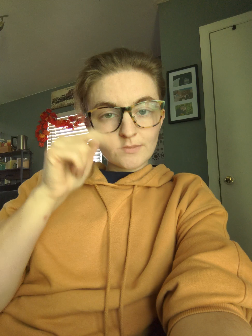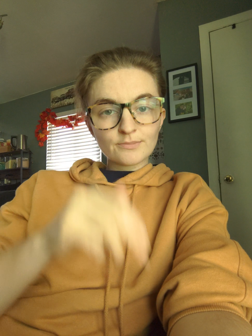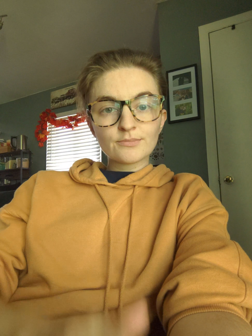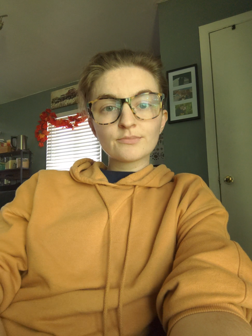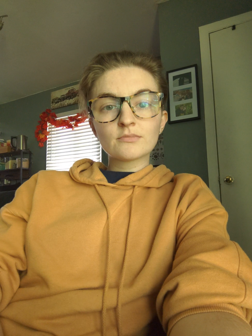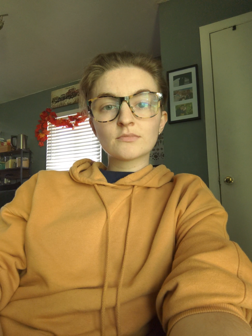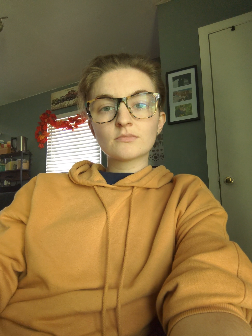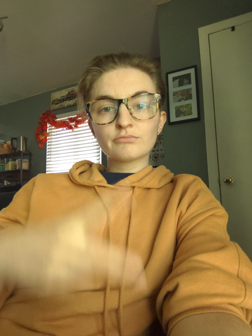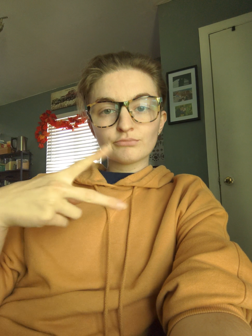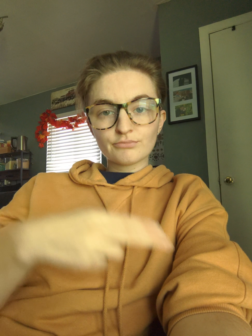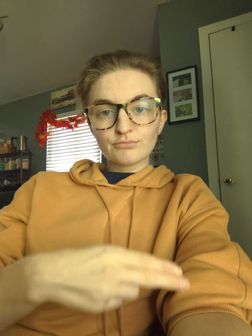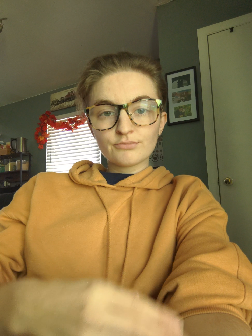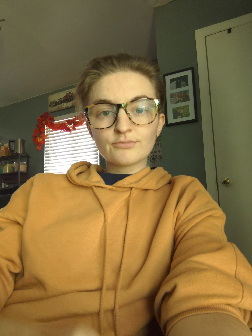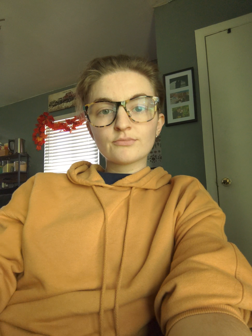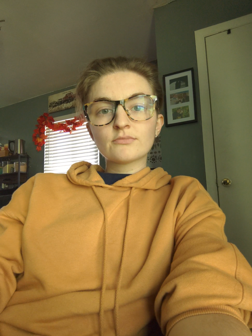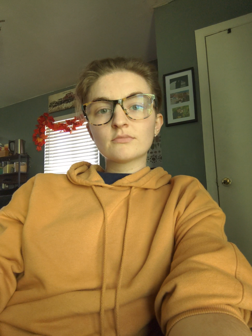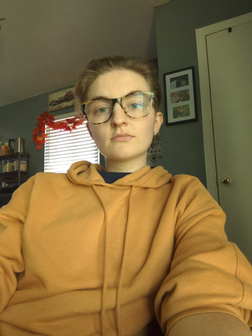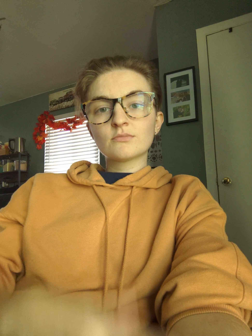cut